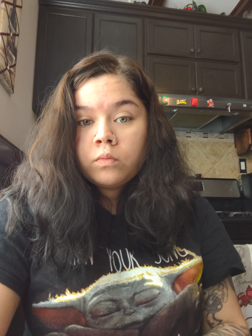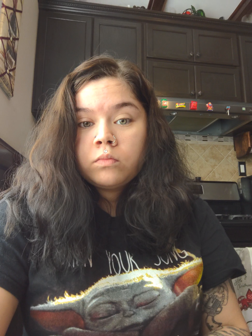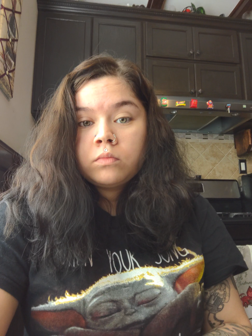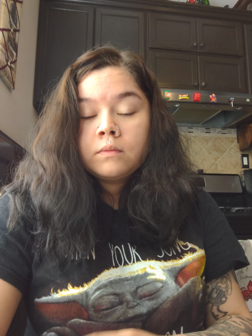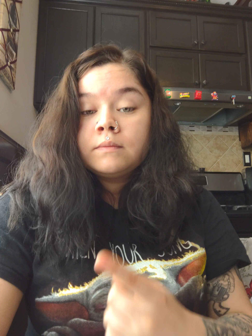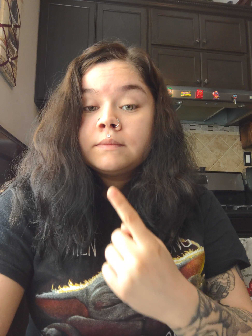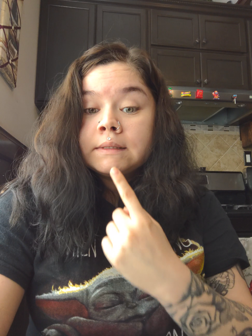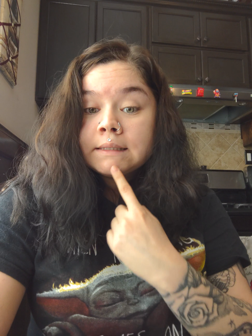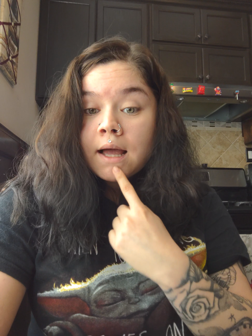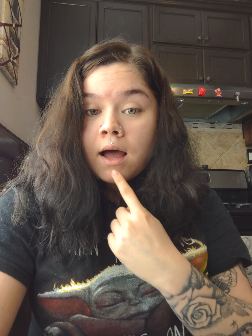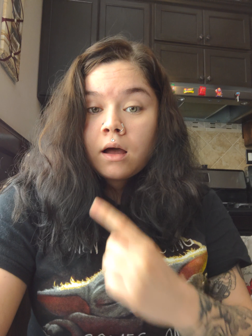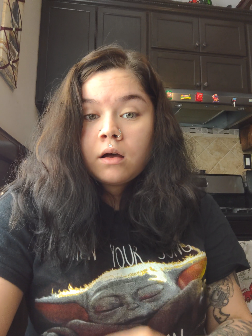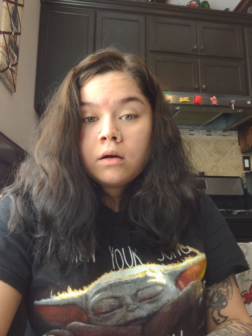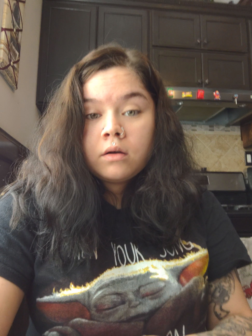say